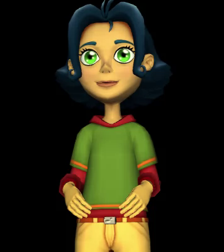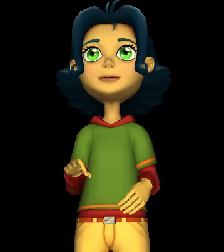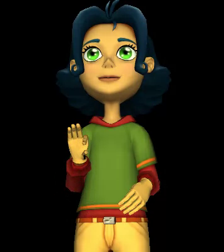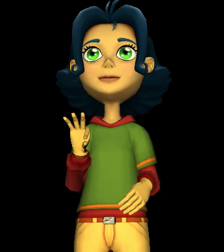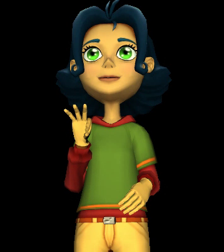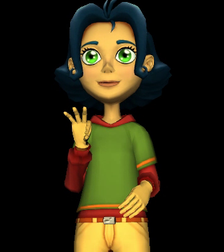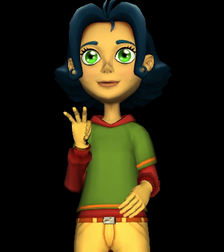أختار